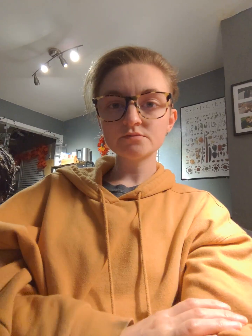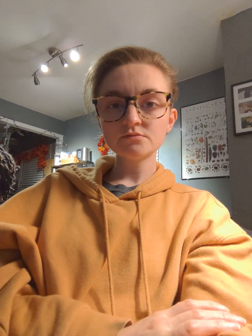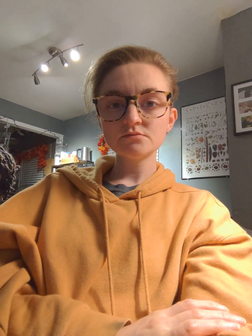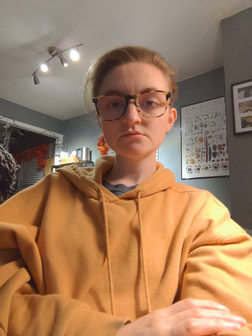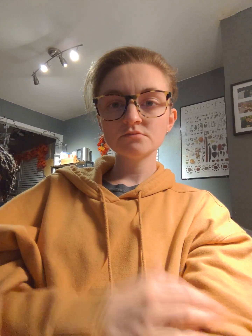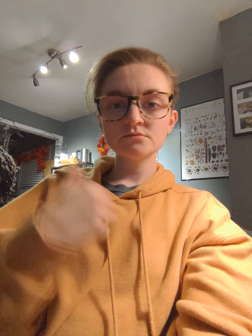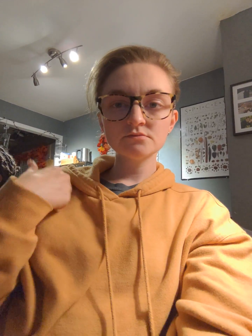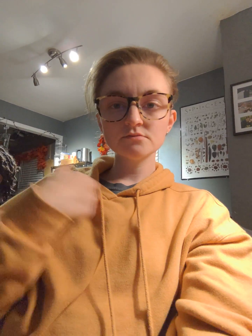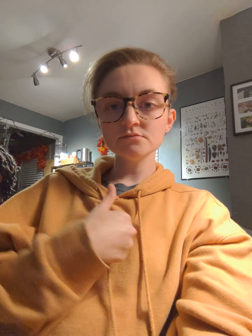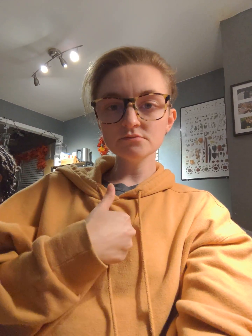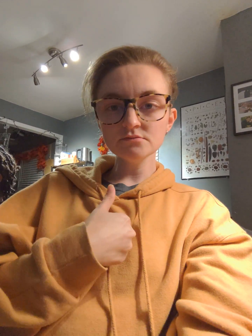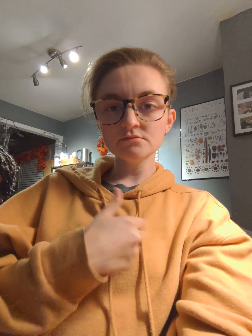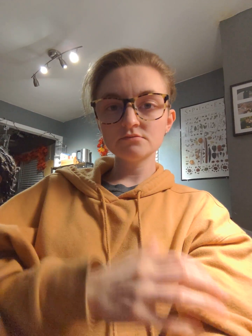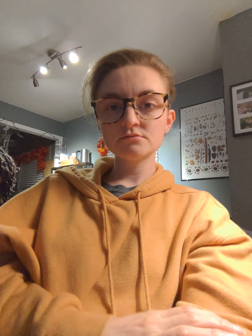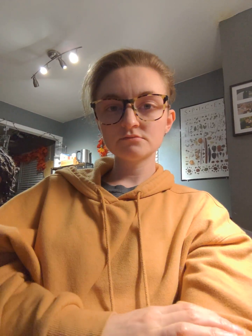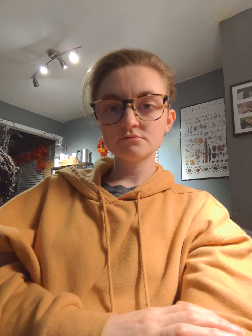coats